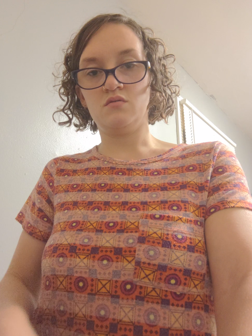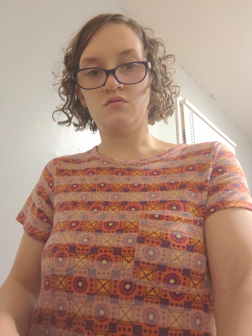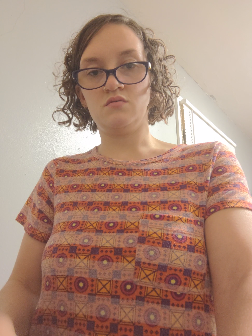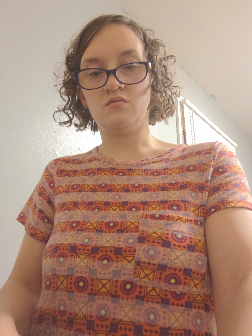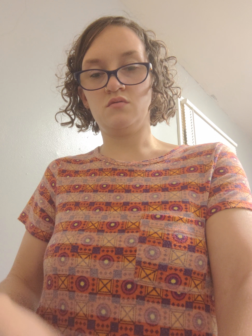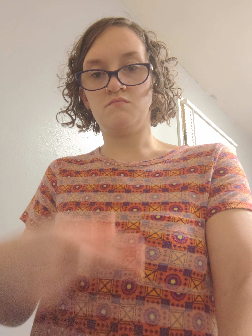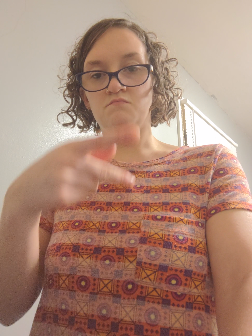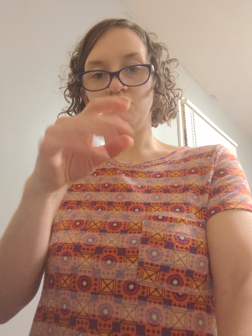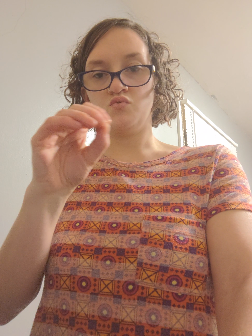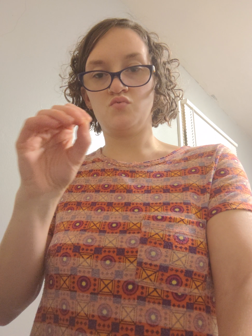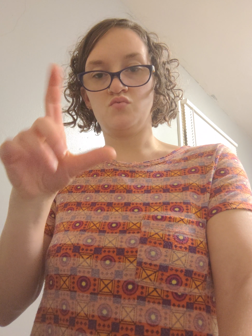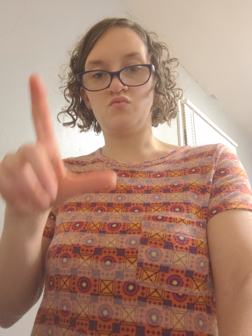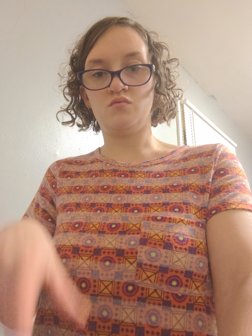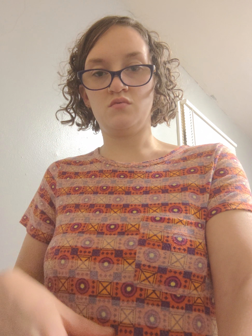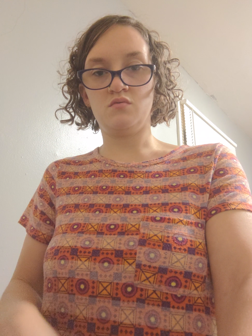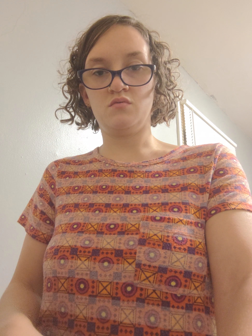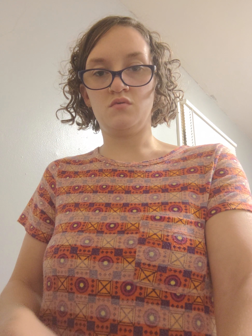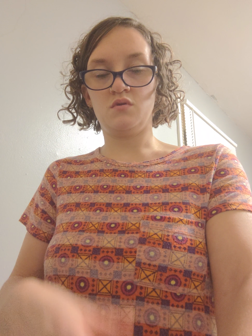pool